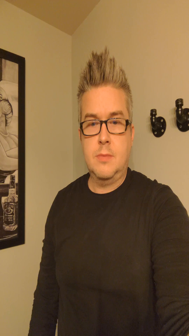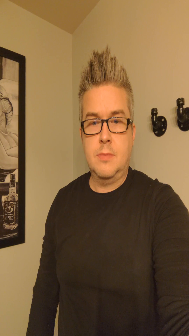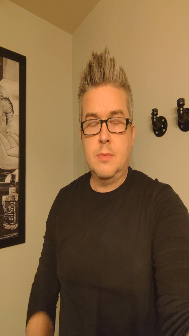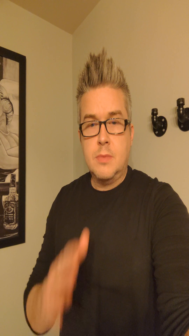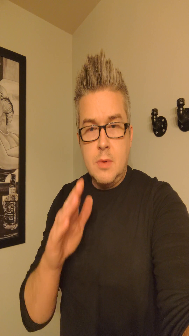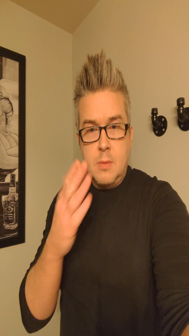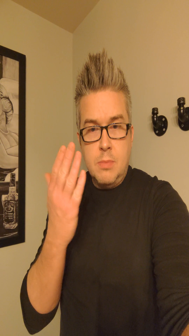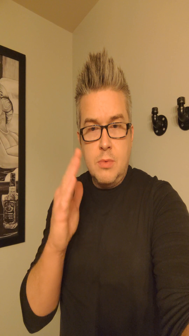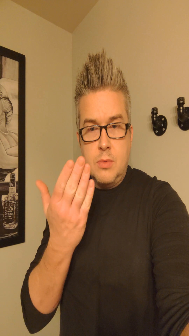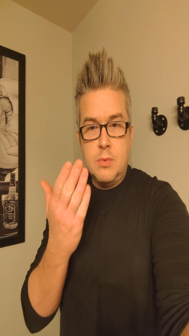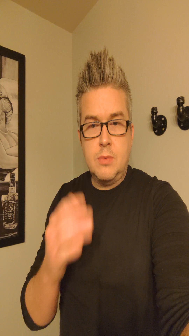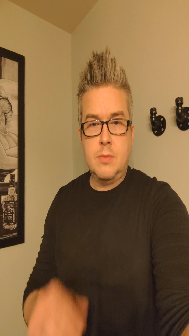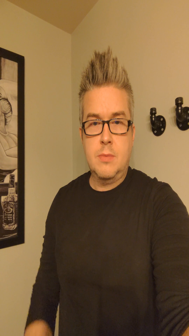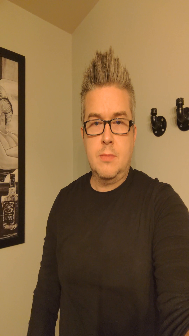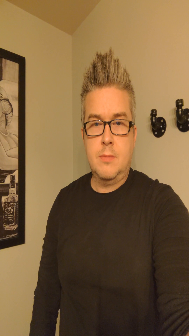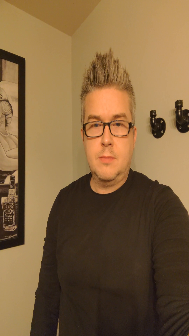book